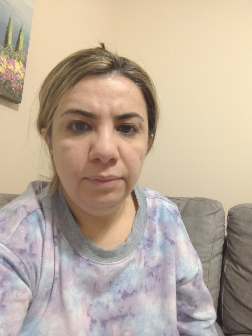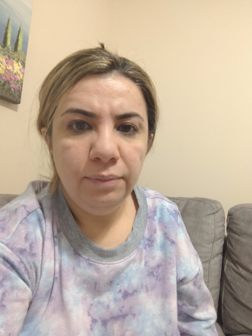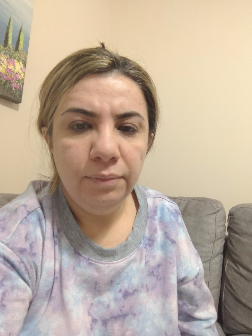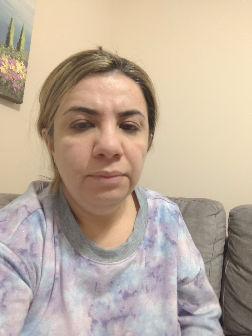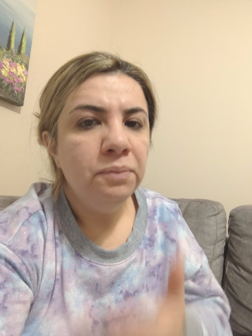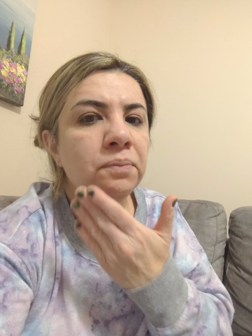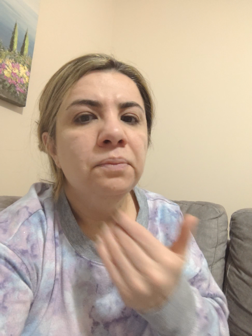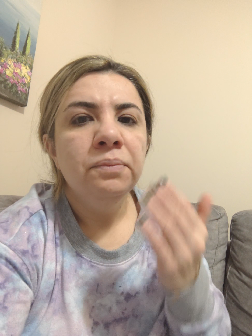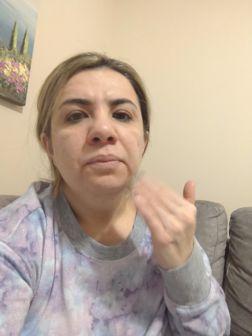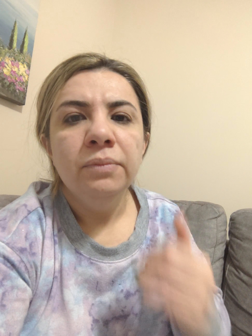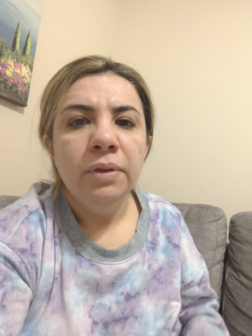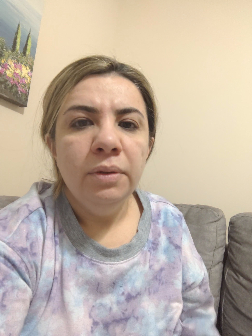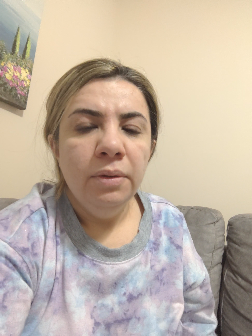napkin